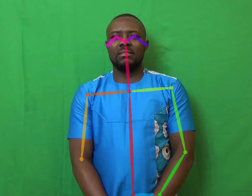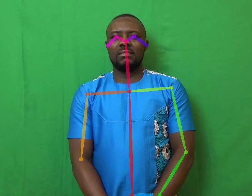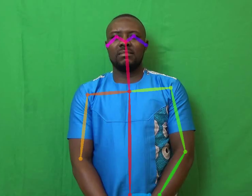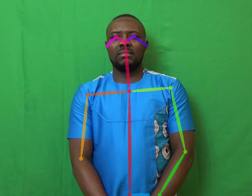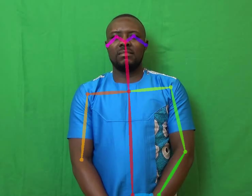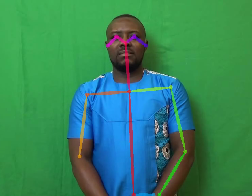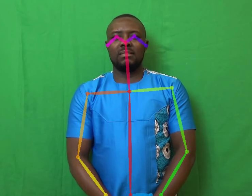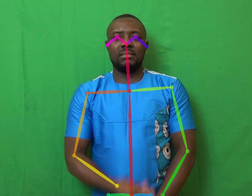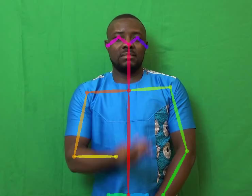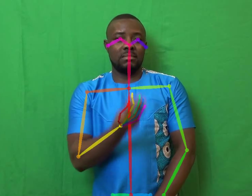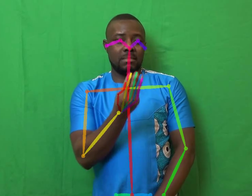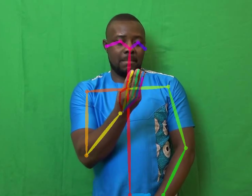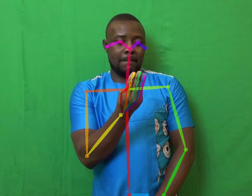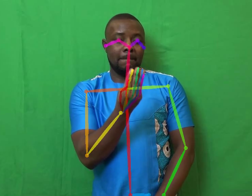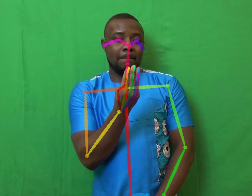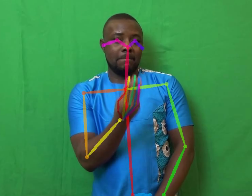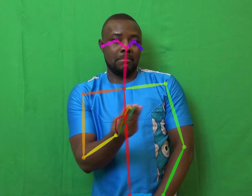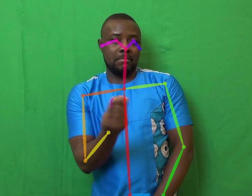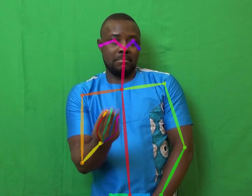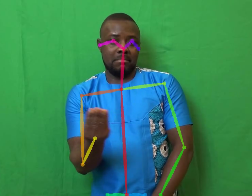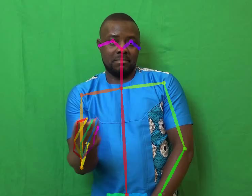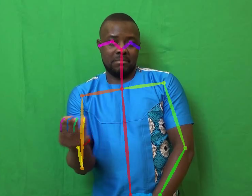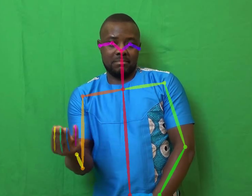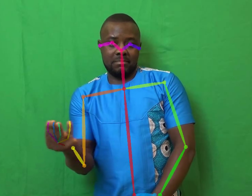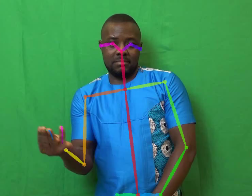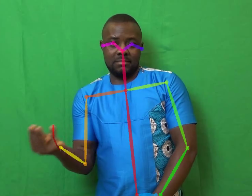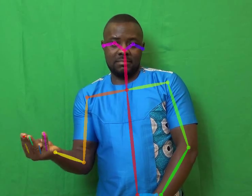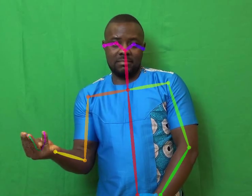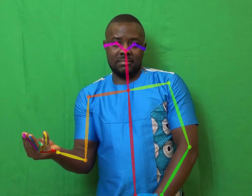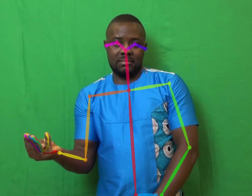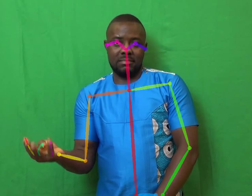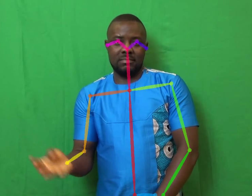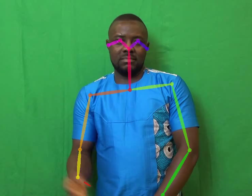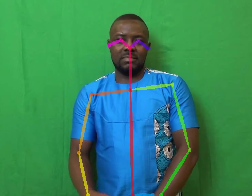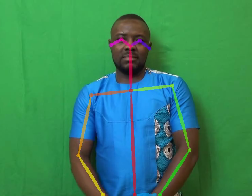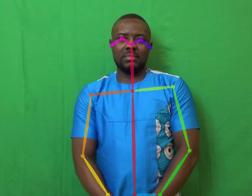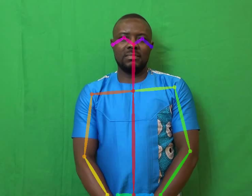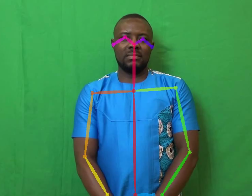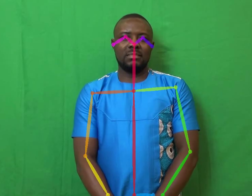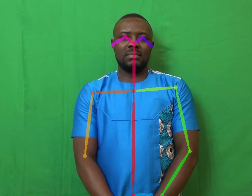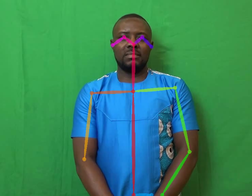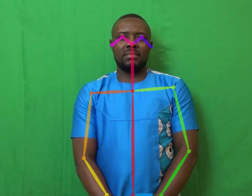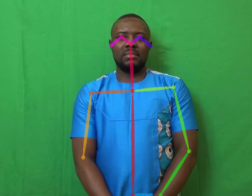material